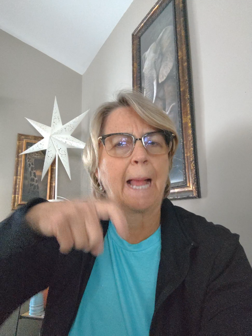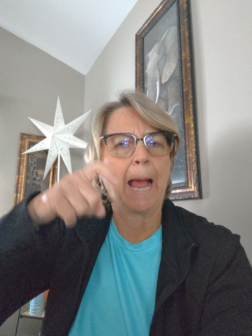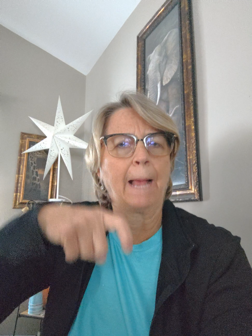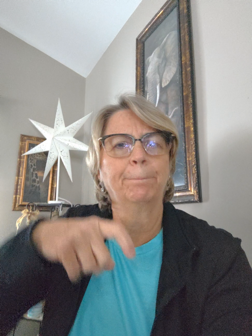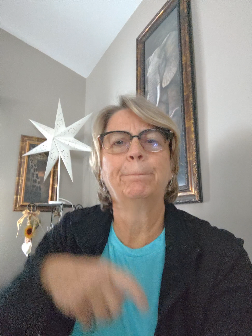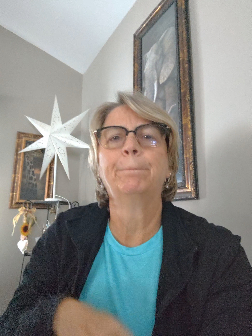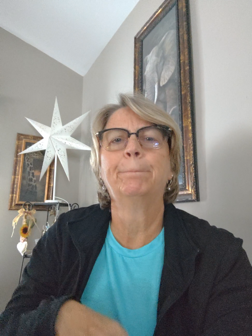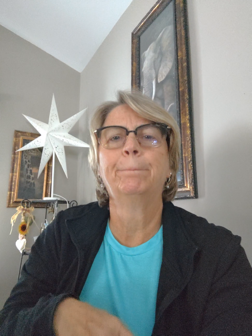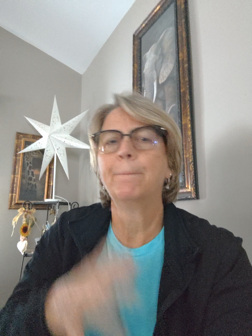time